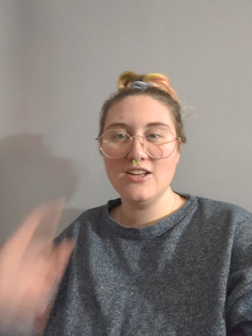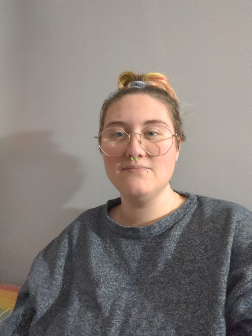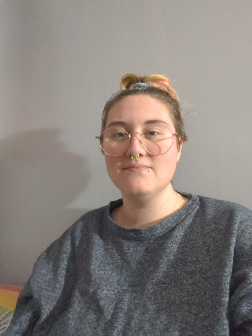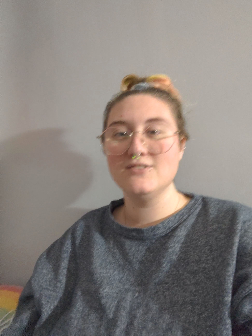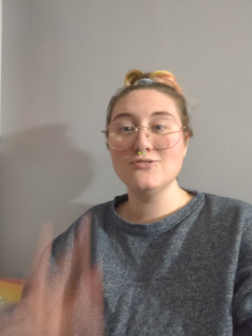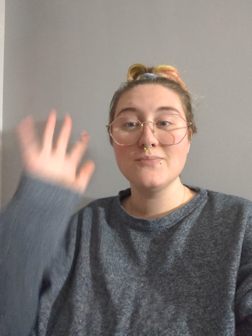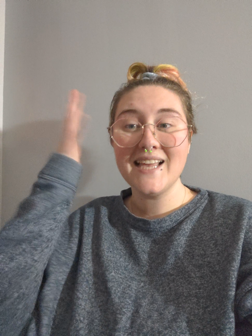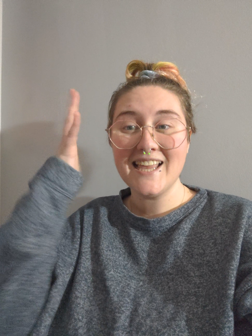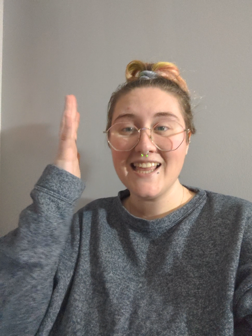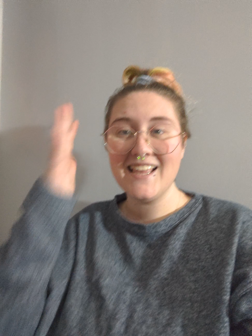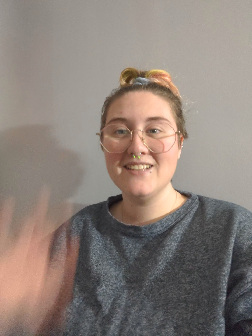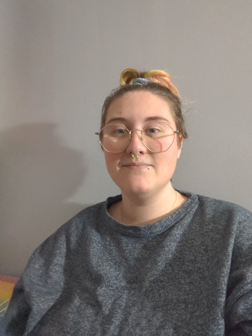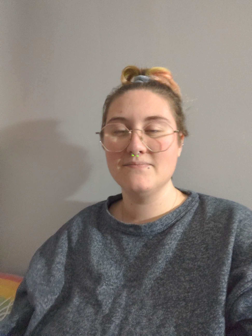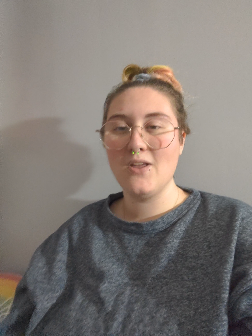tree